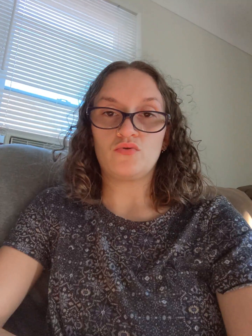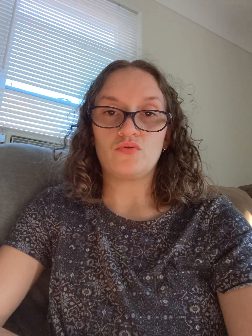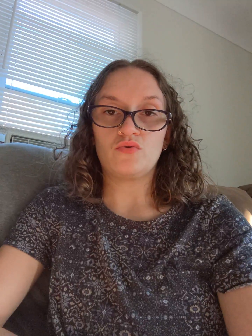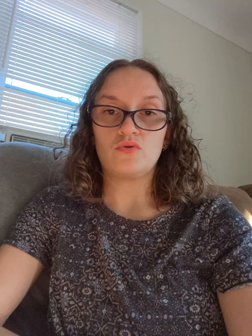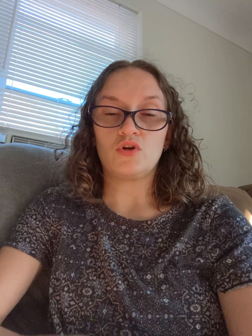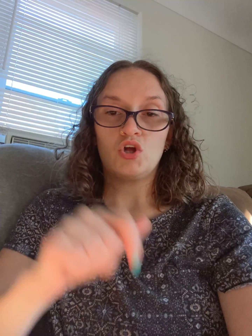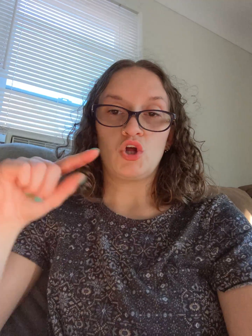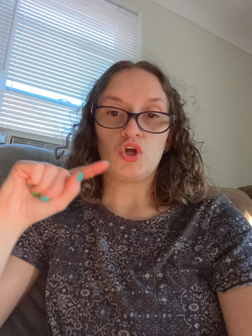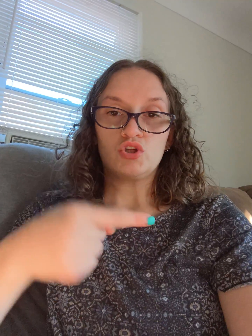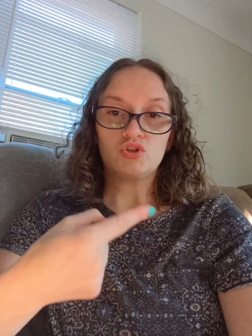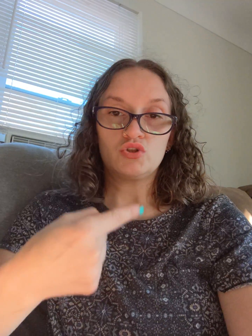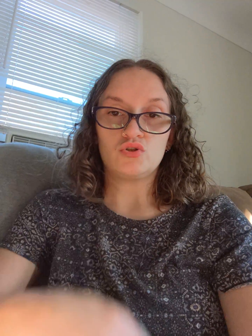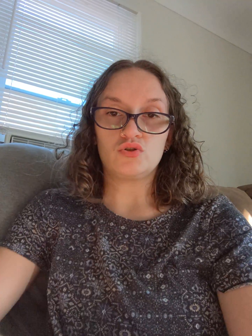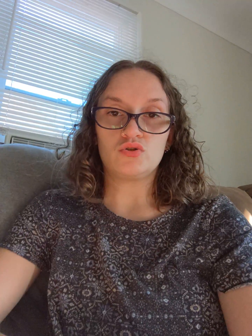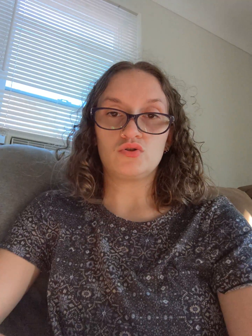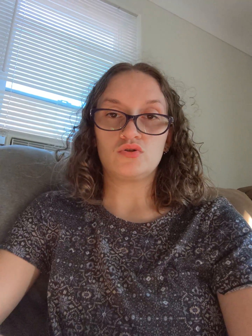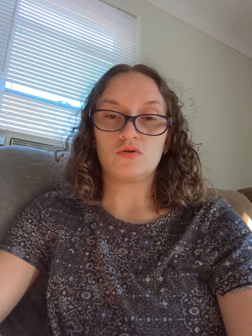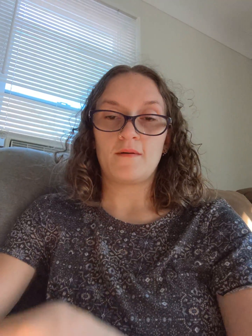hurt